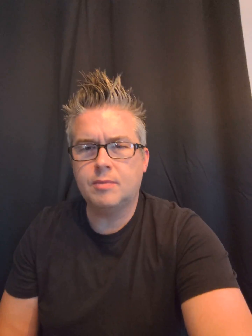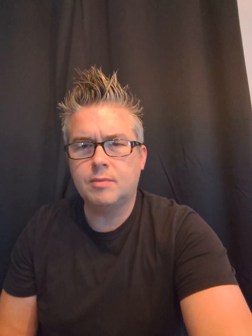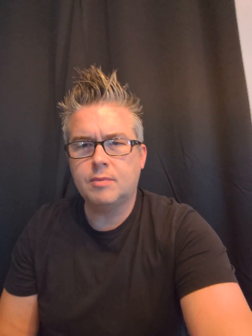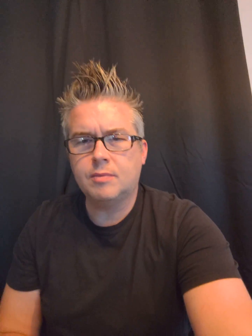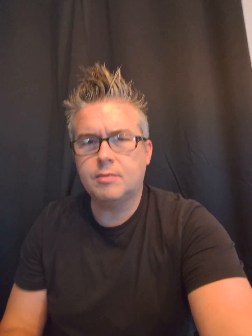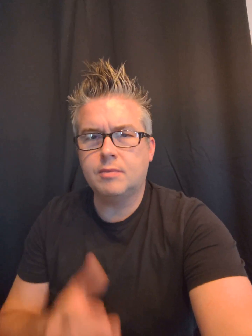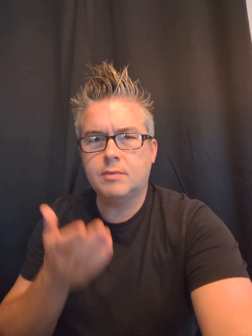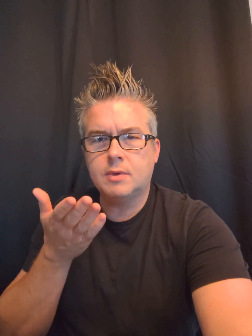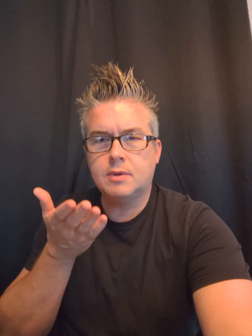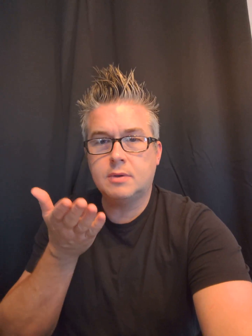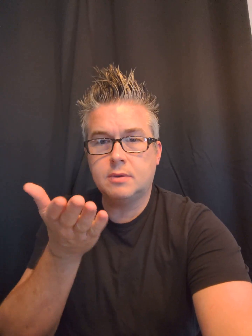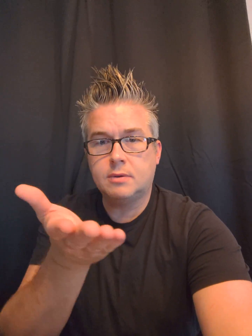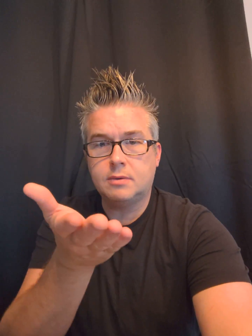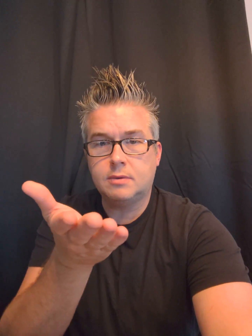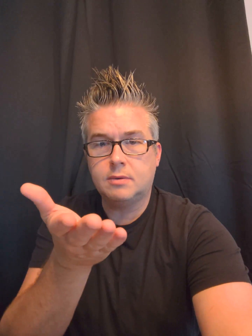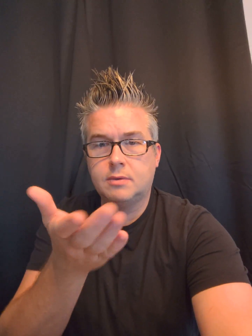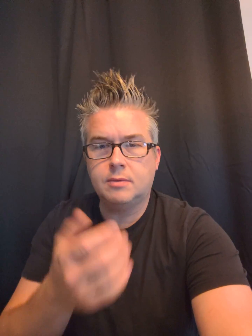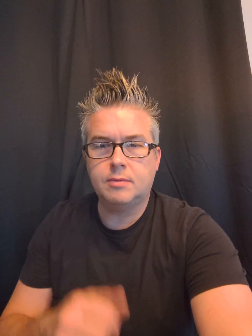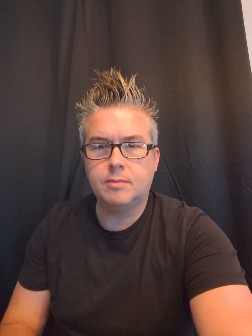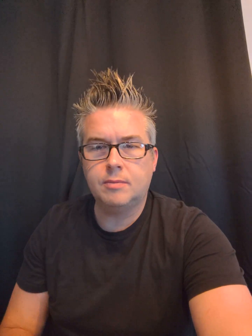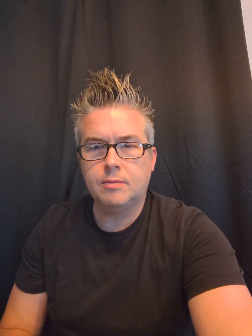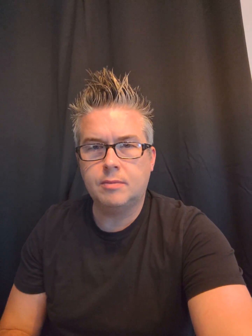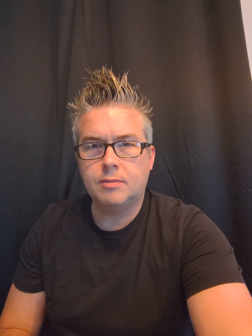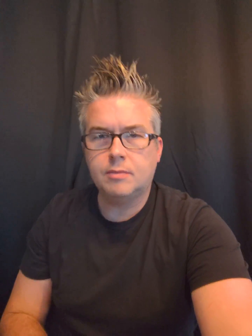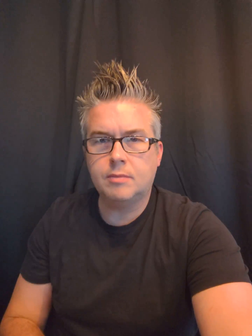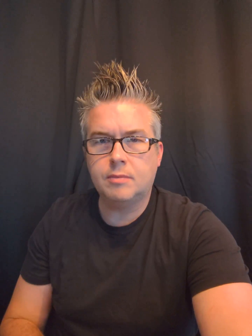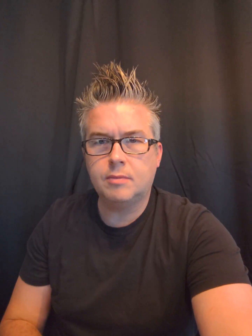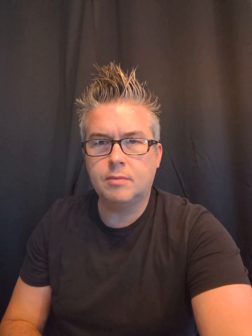oven